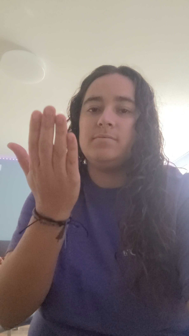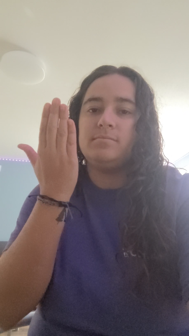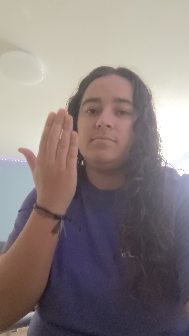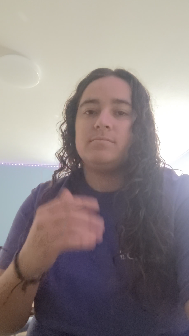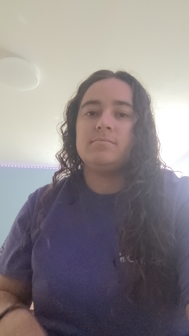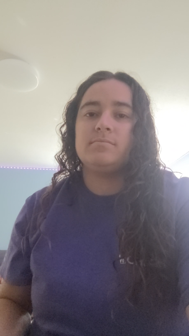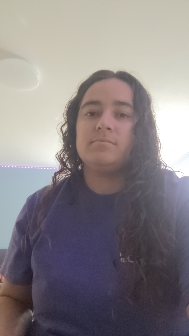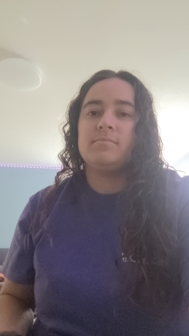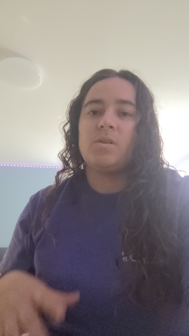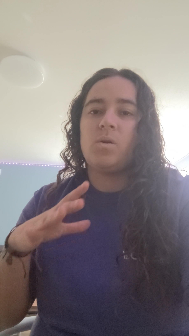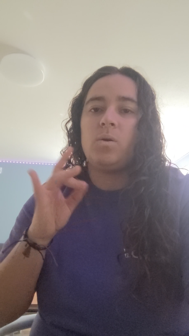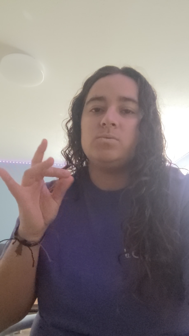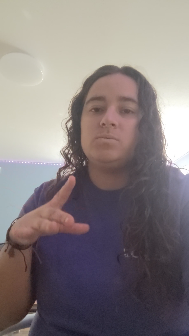choose